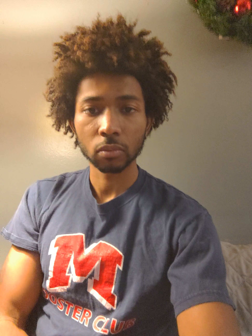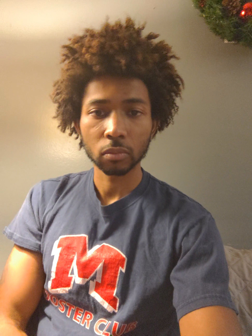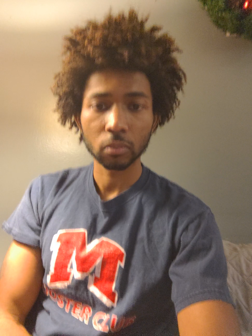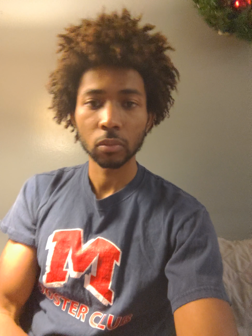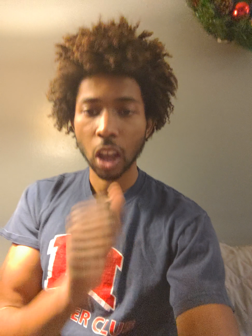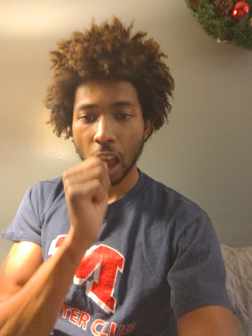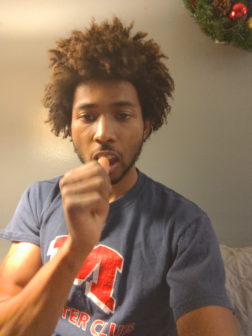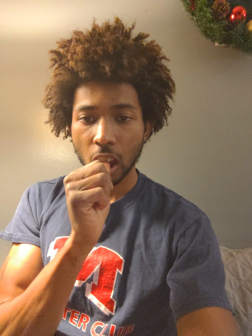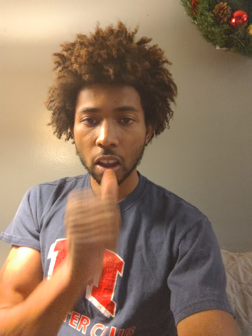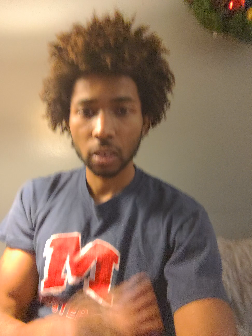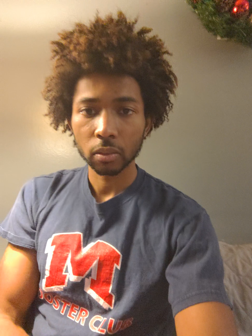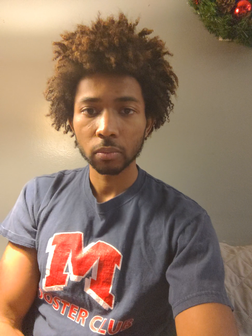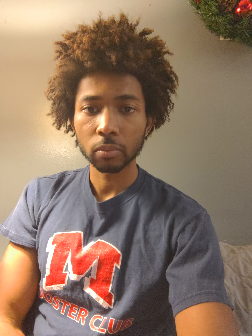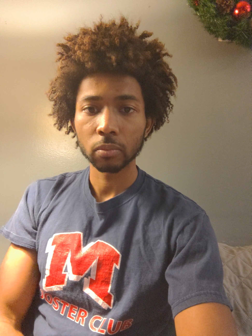nuts